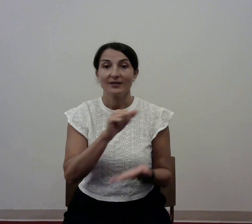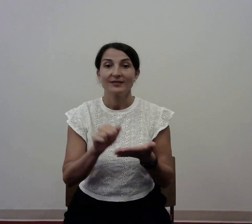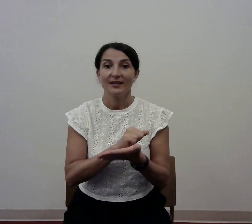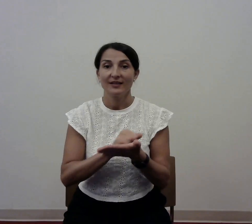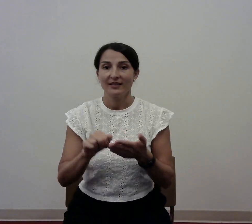sənəd